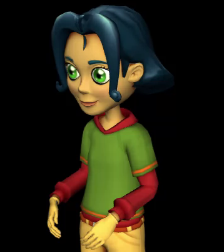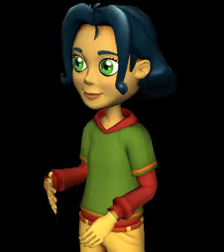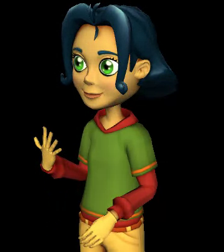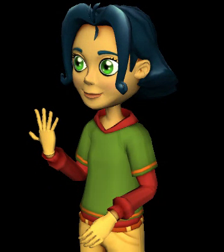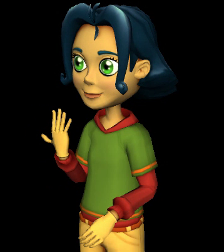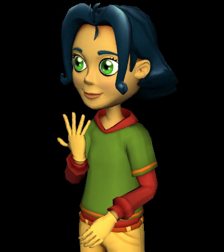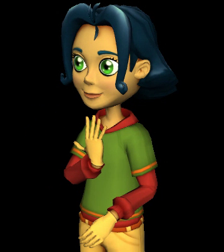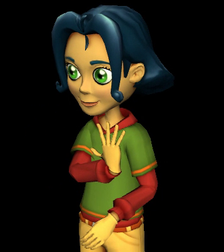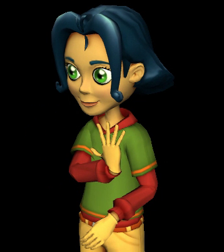لون